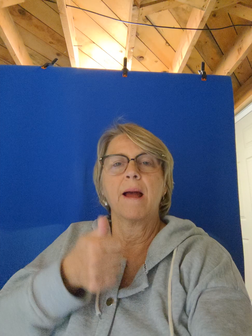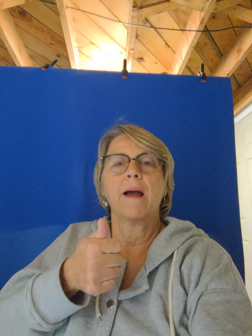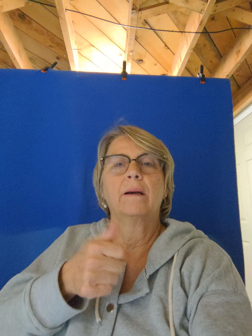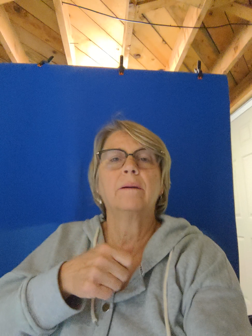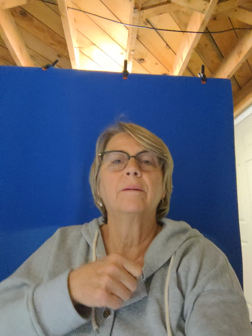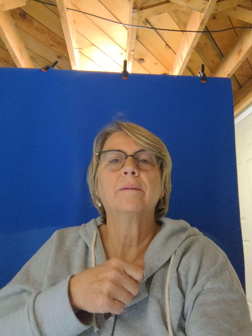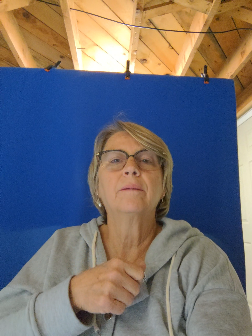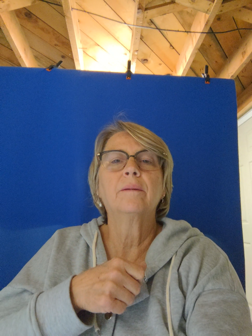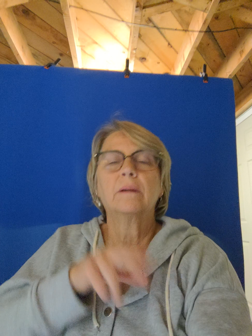beside